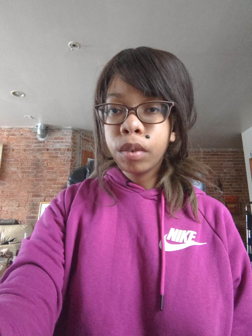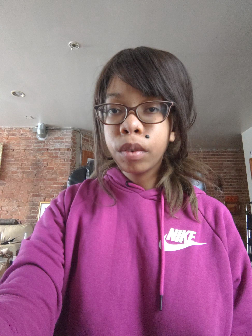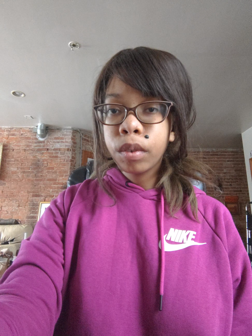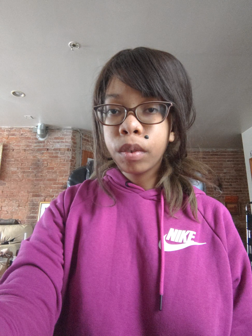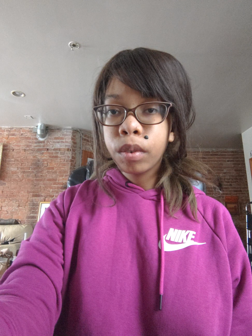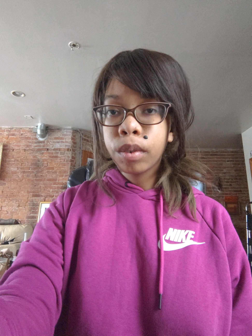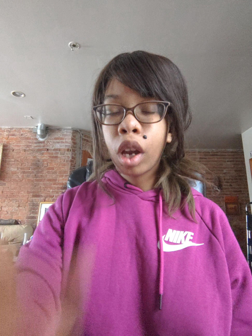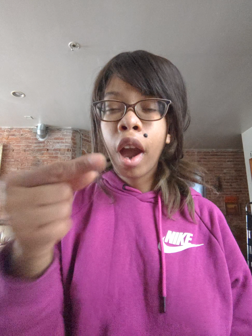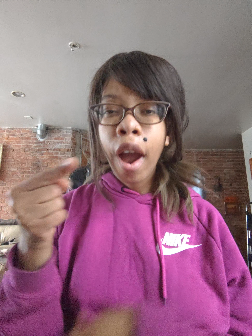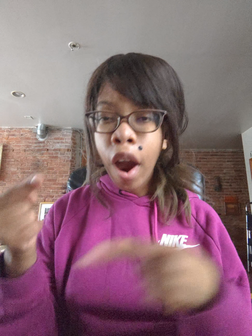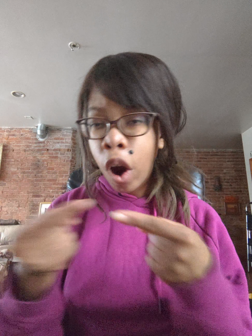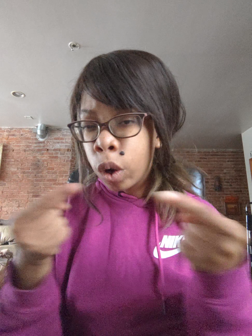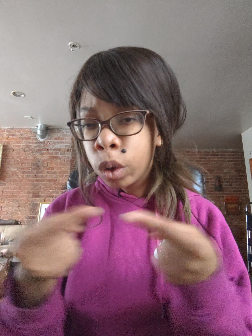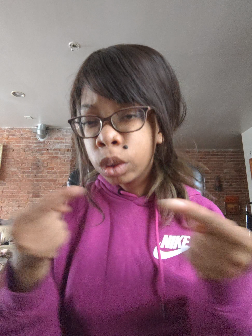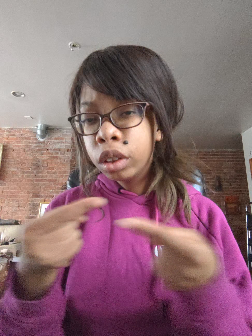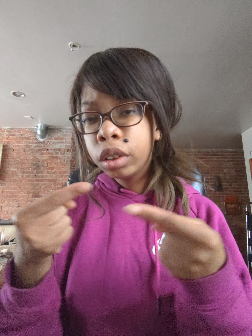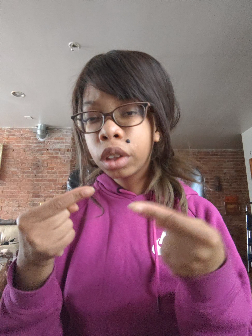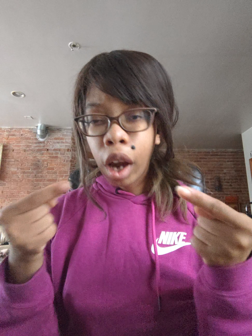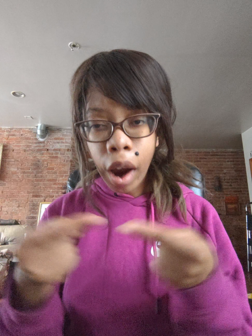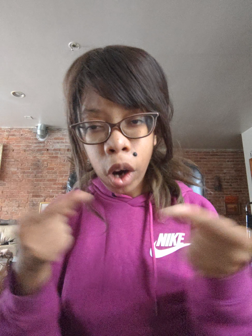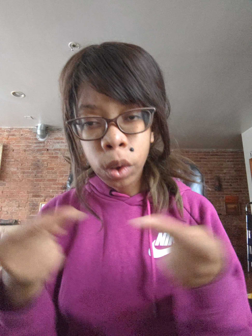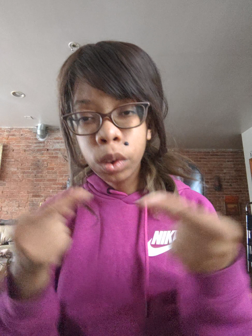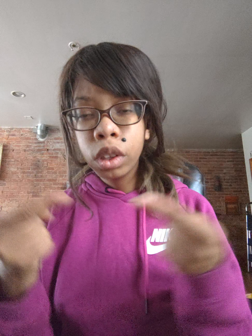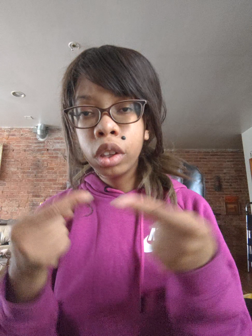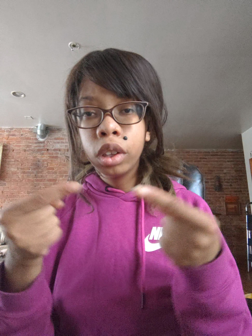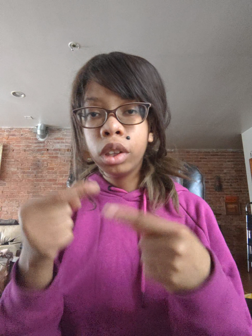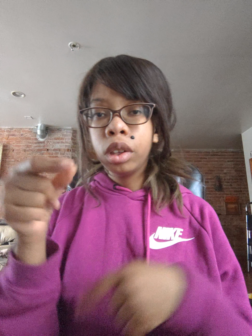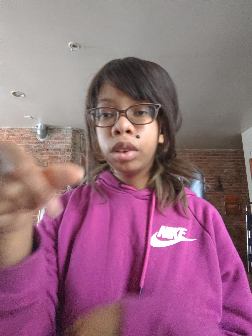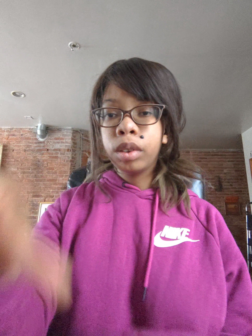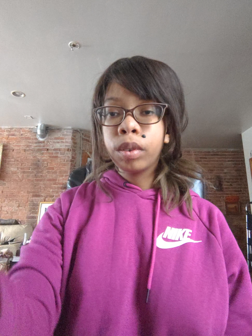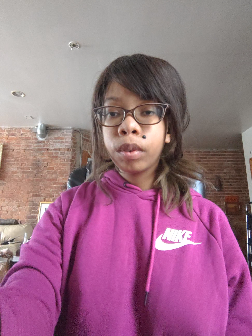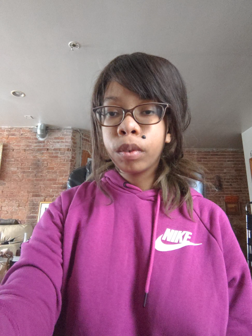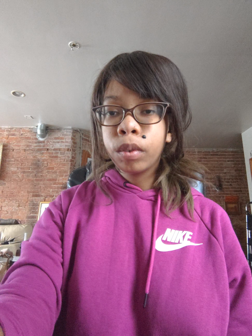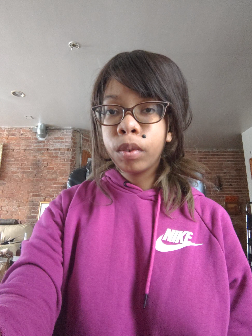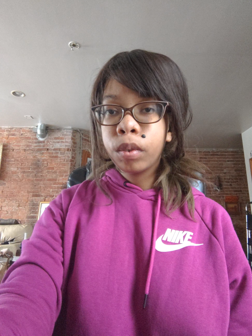owie